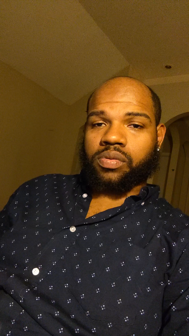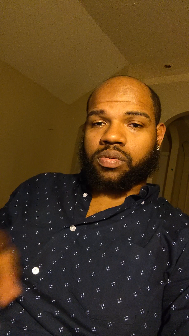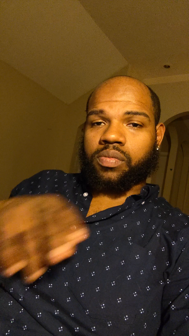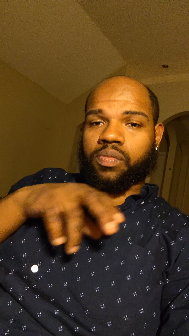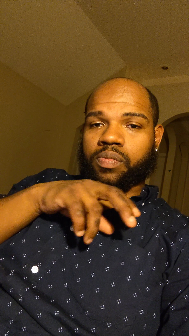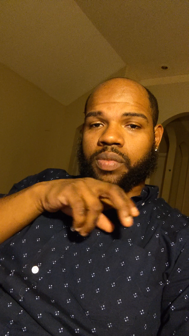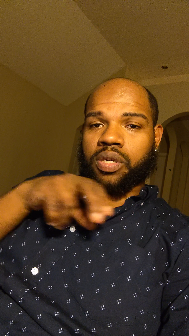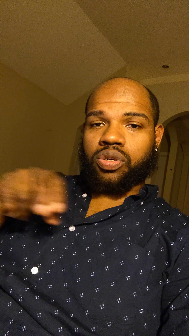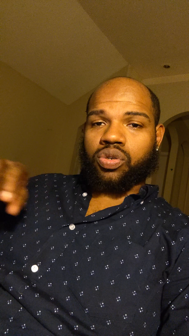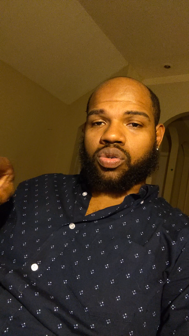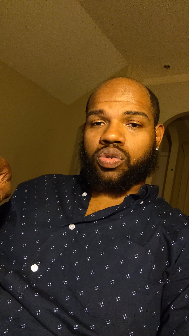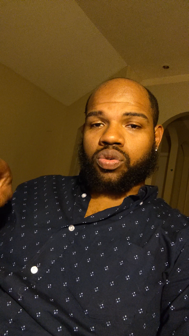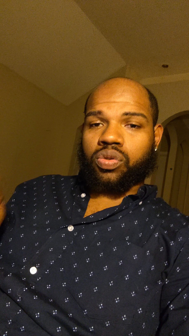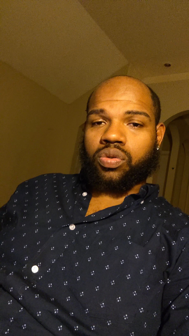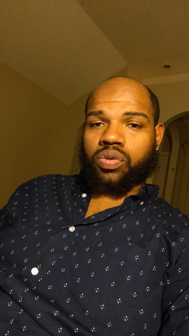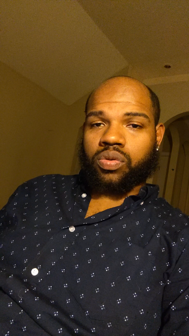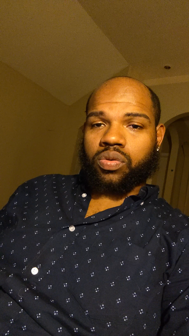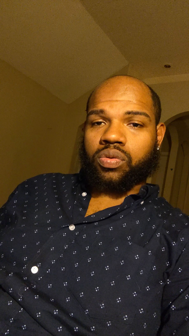bench